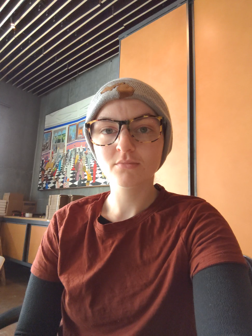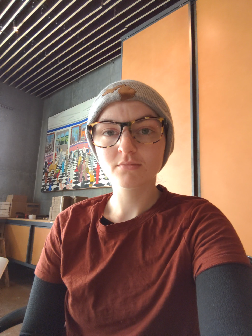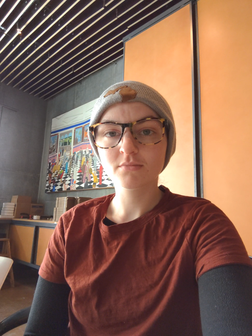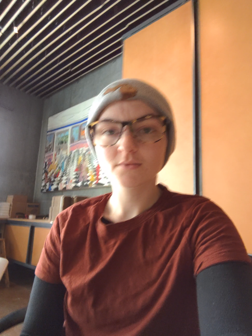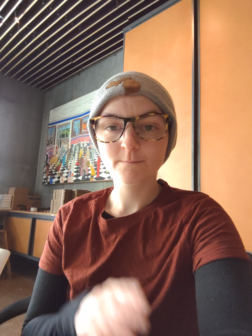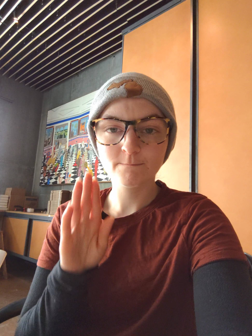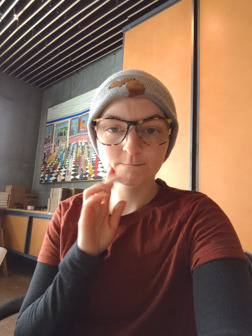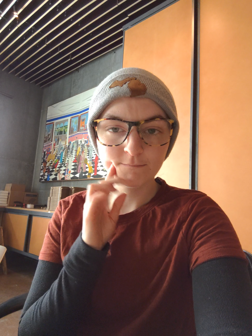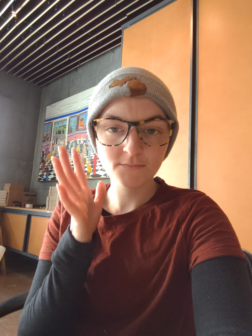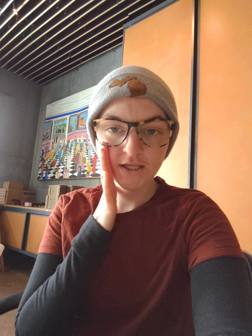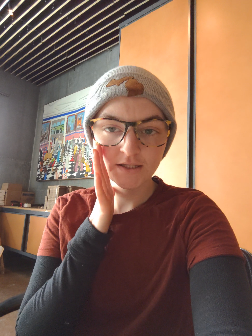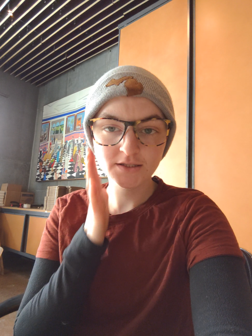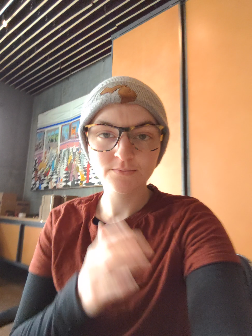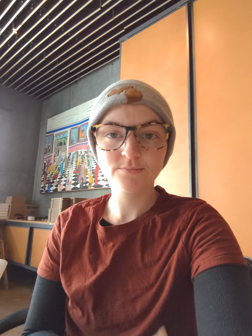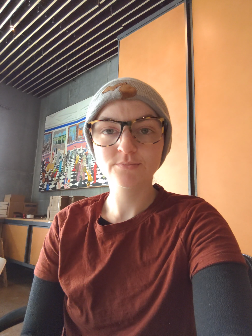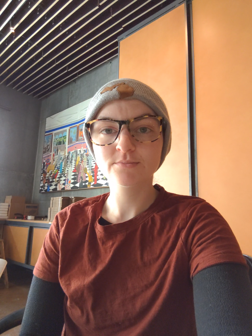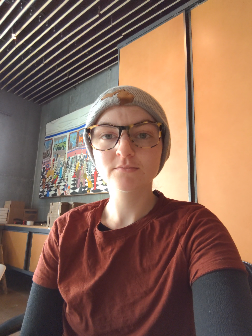bee